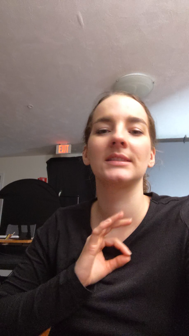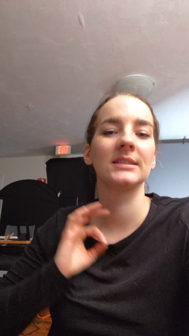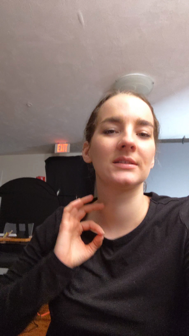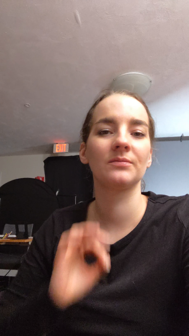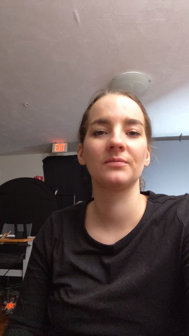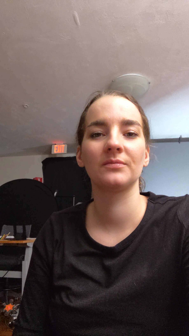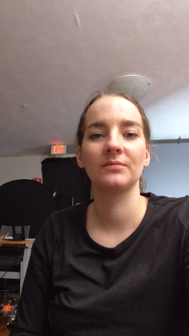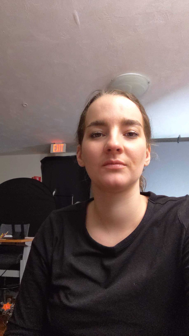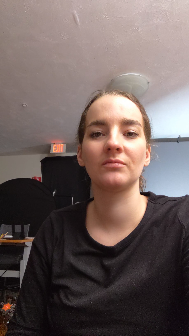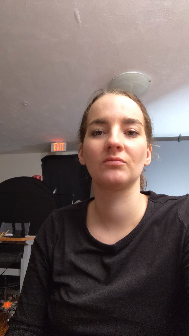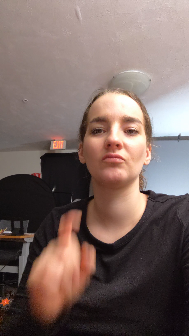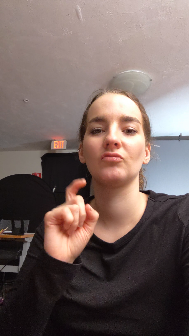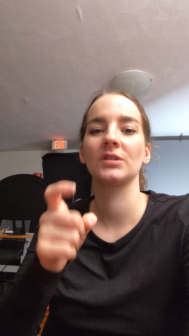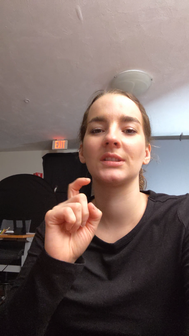present